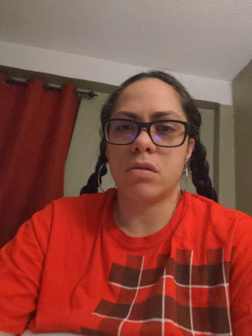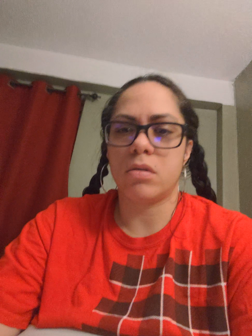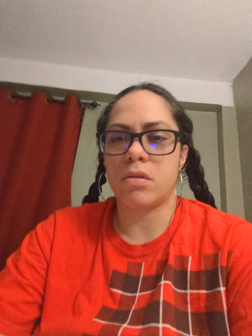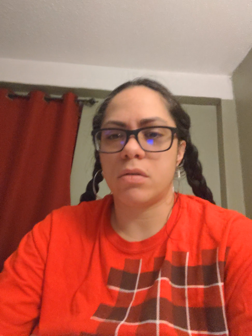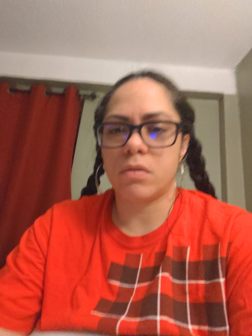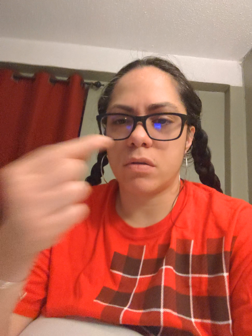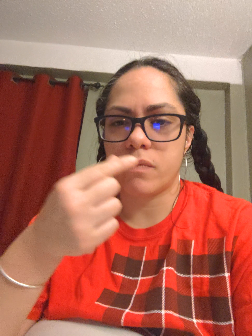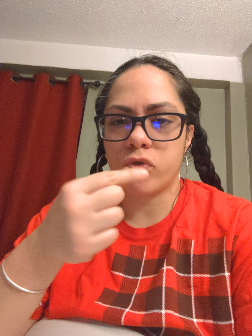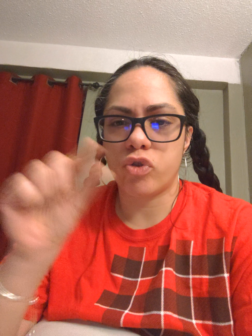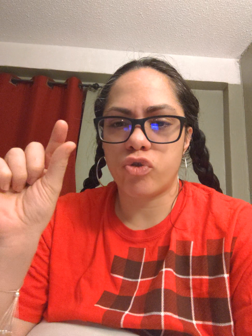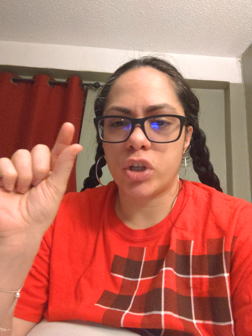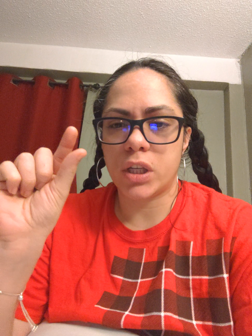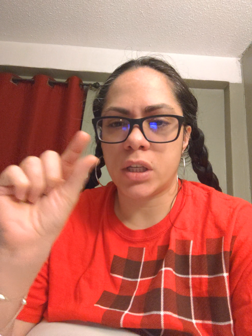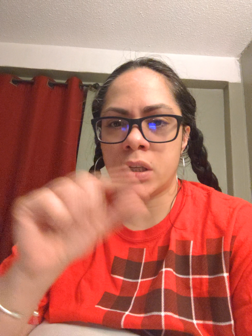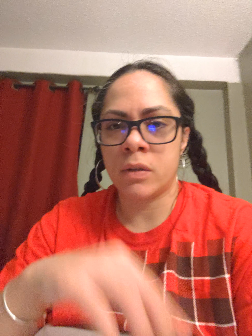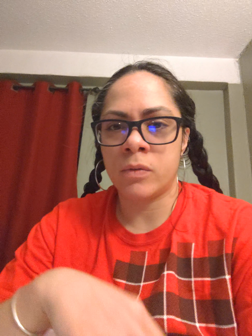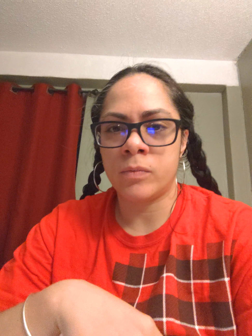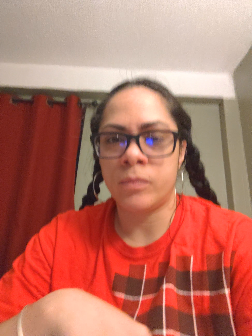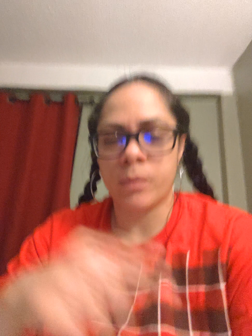green